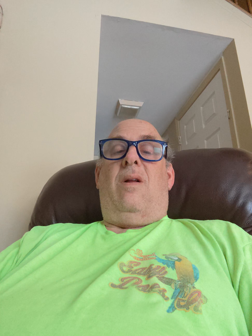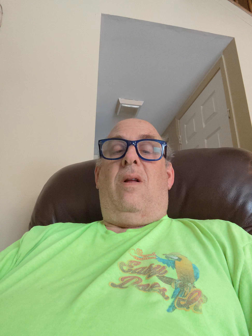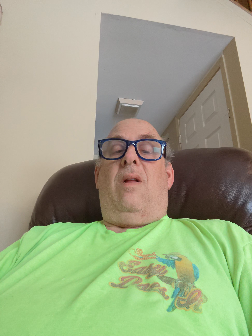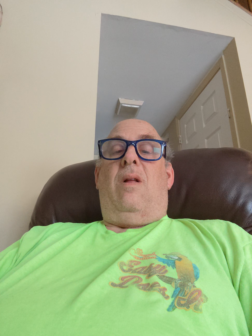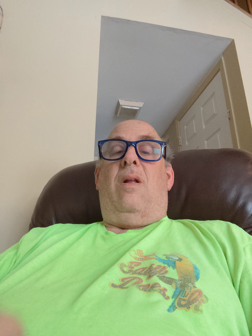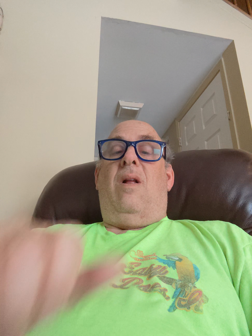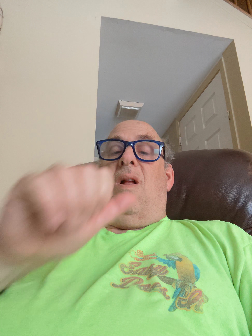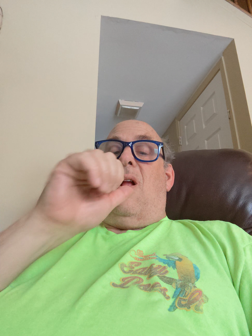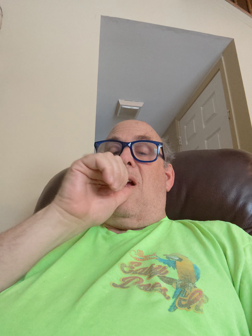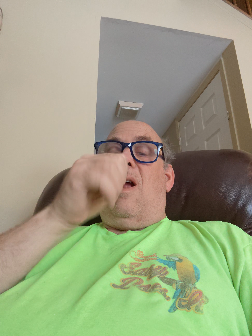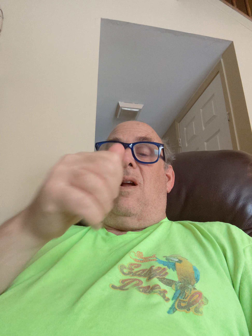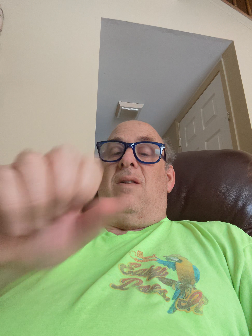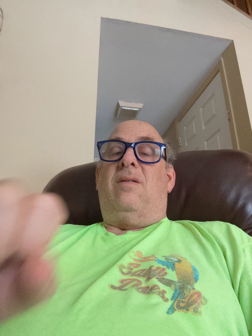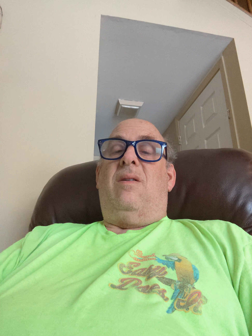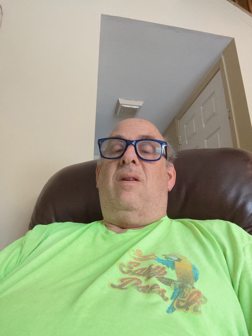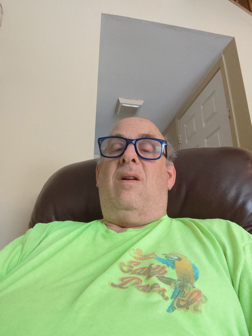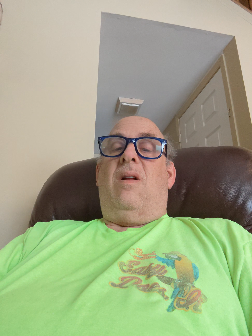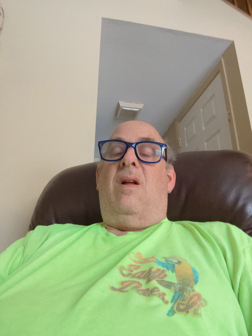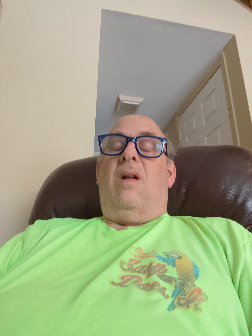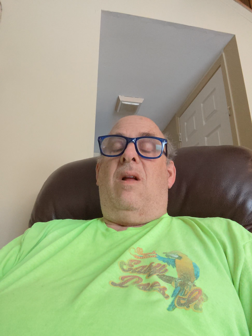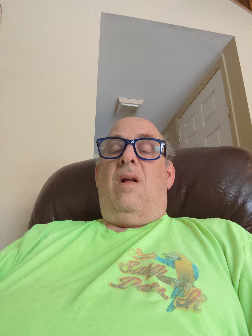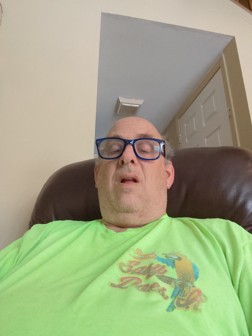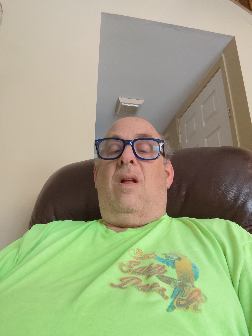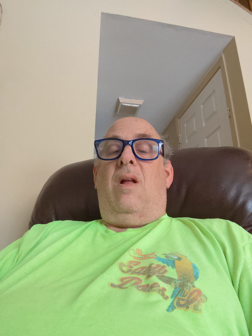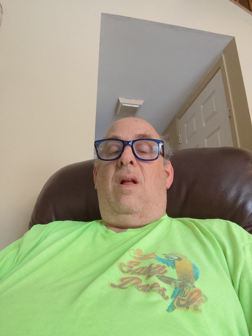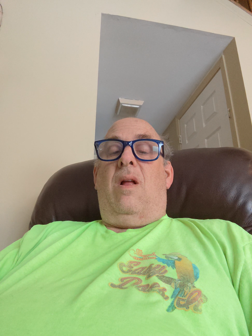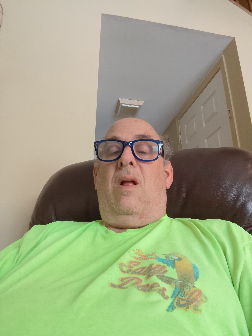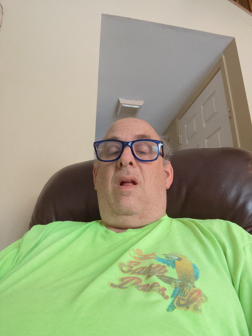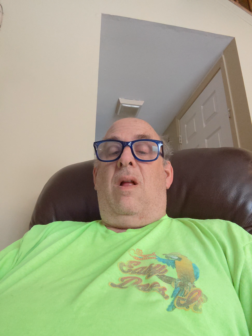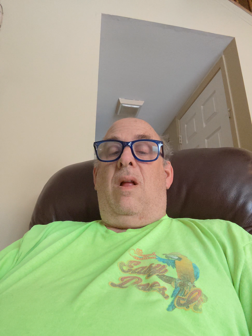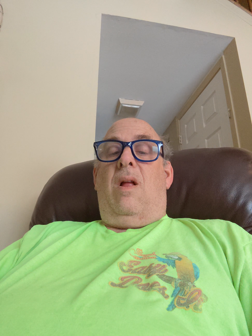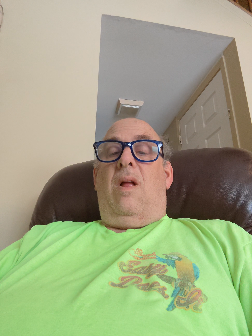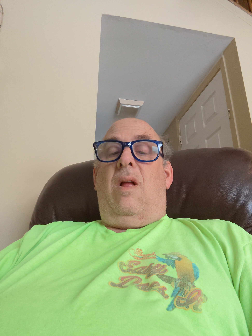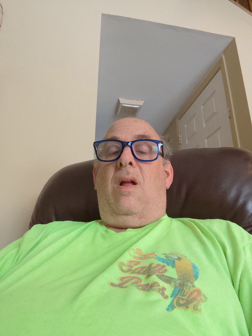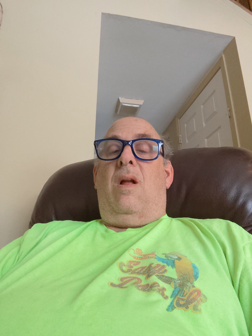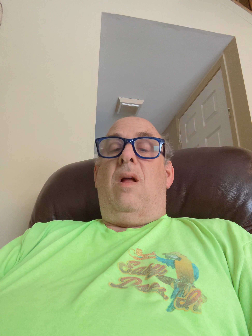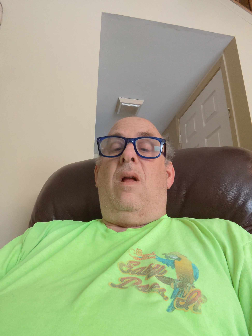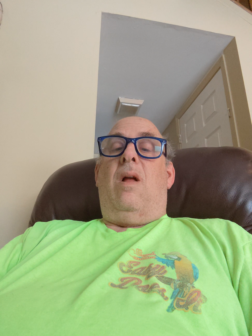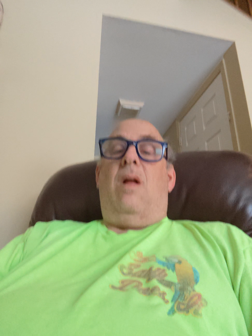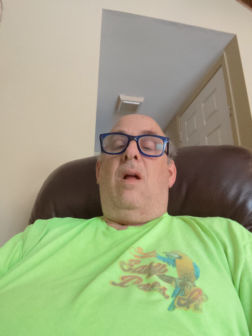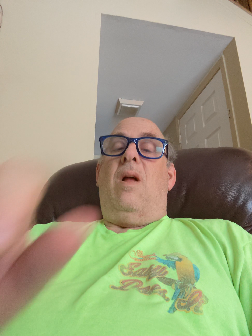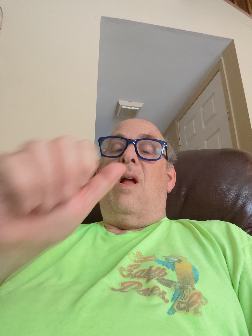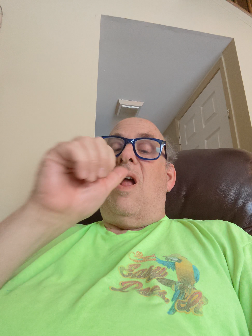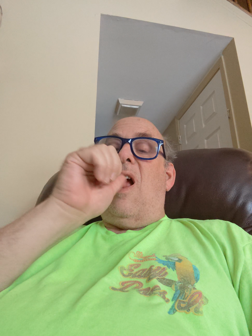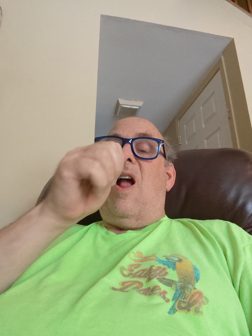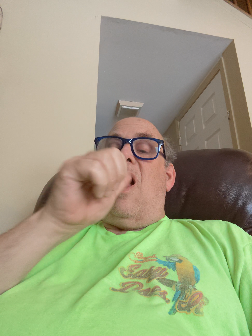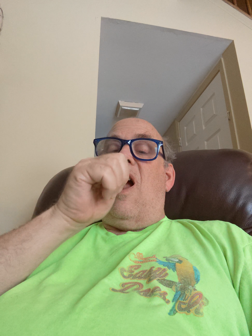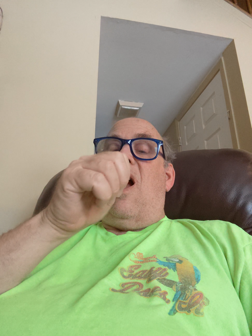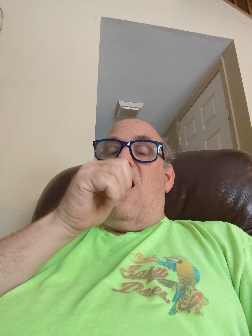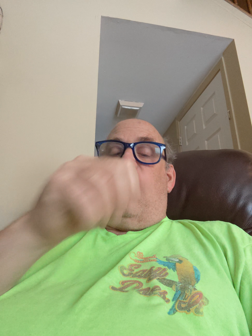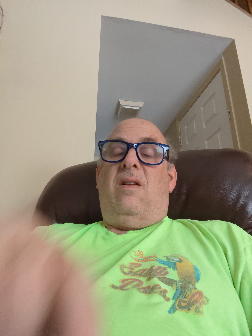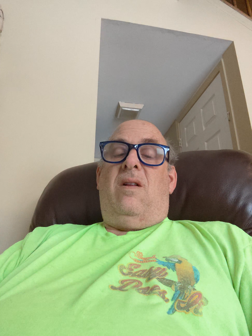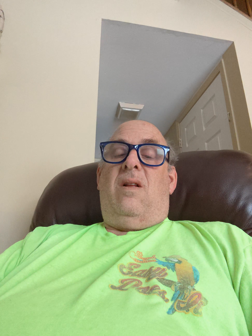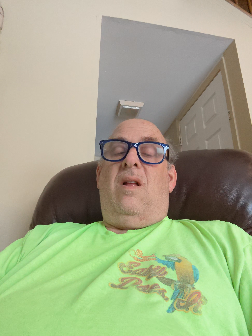nuts